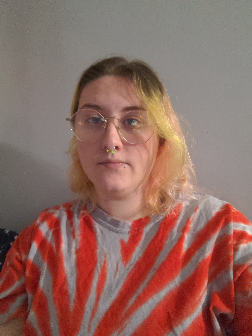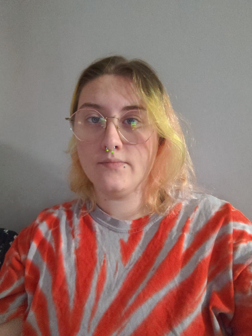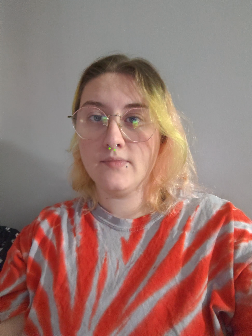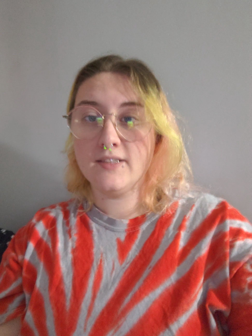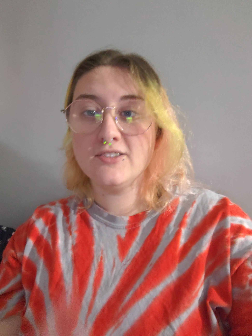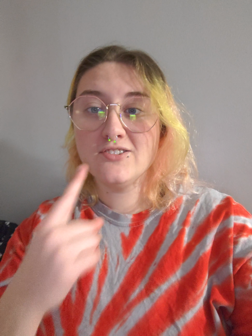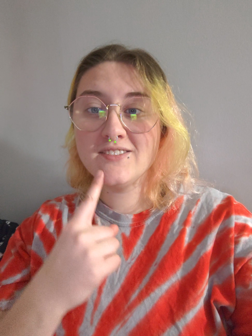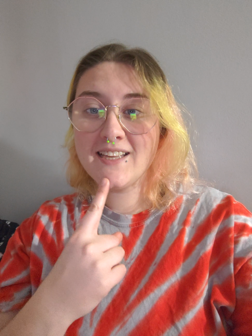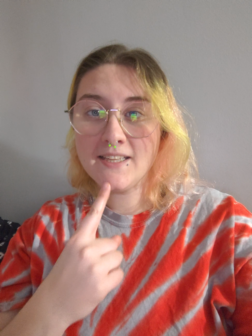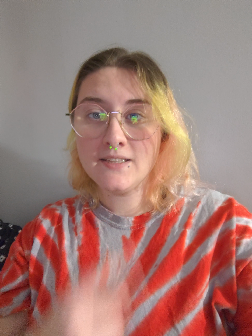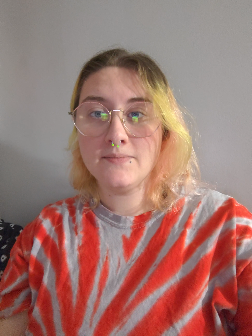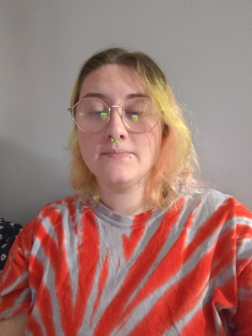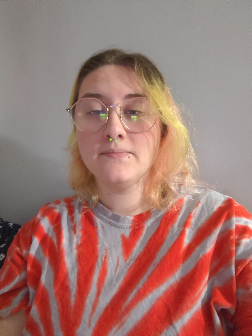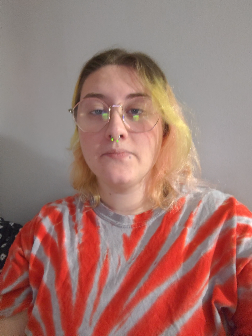chin